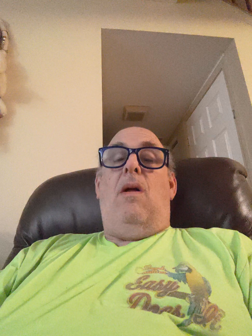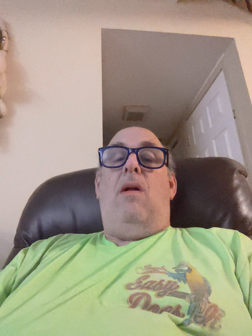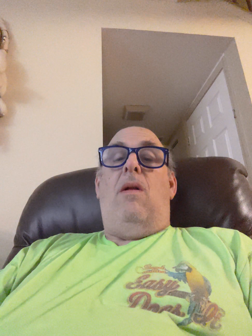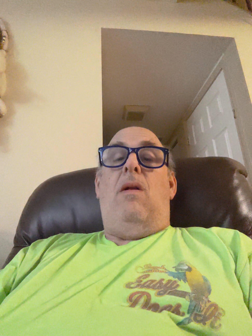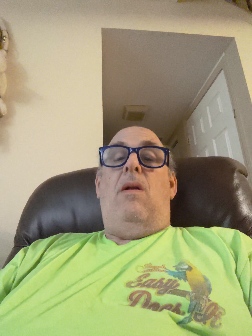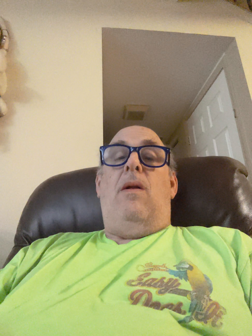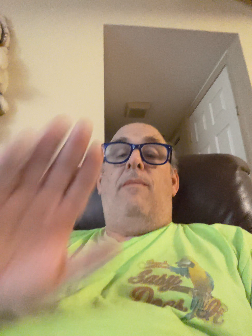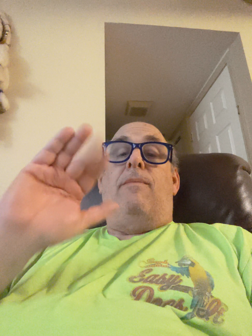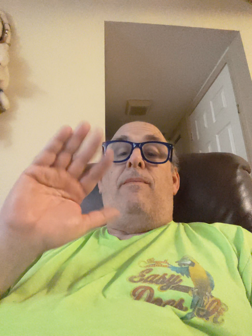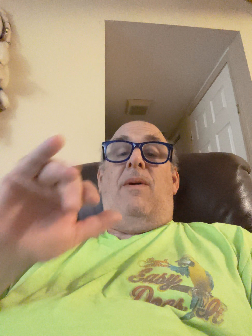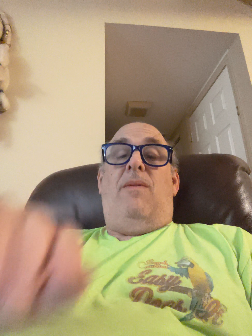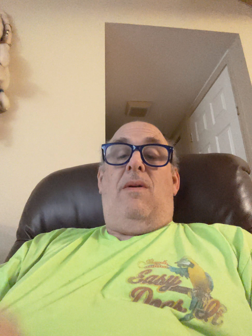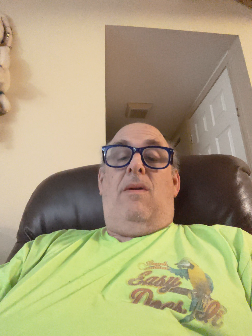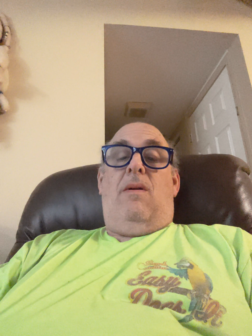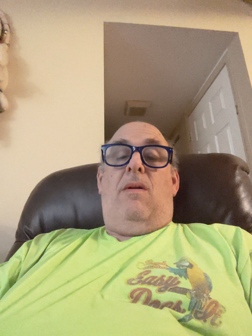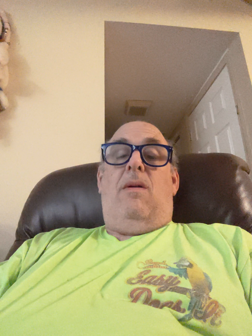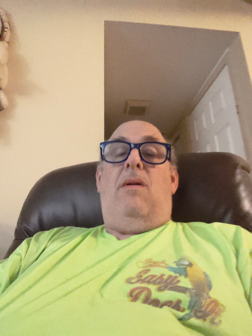bye